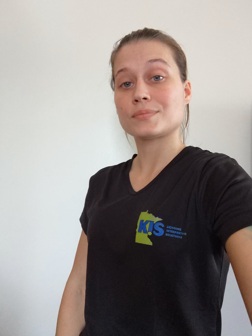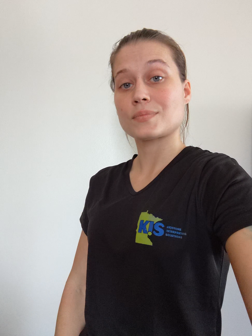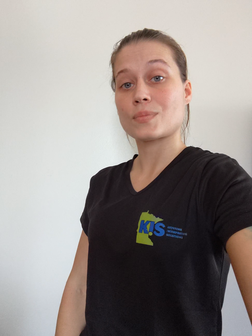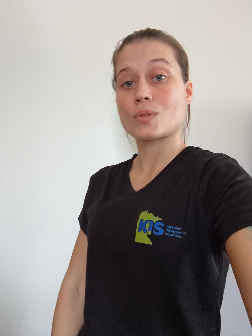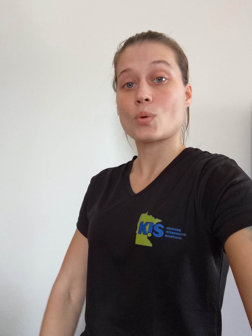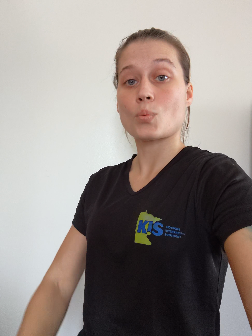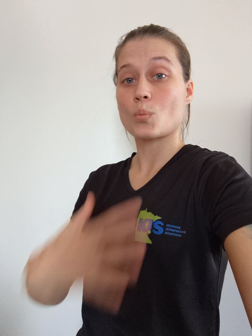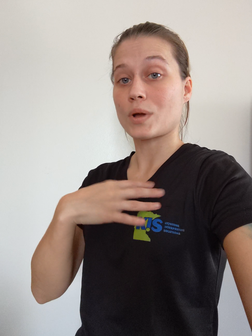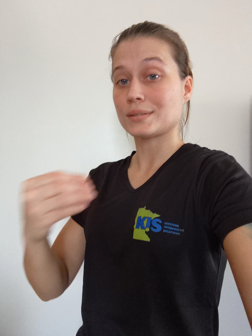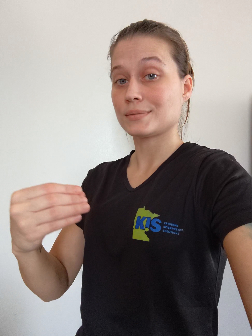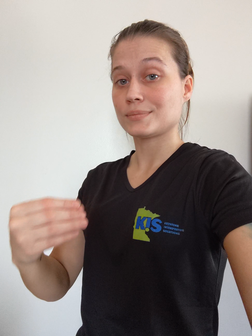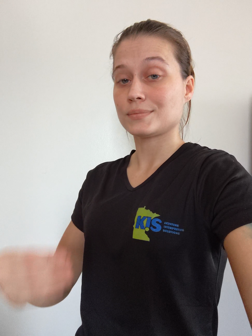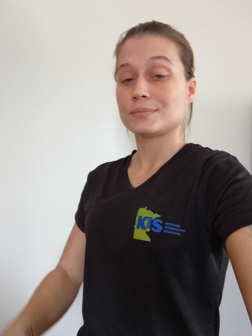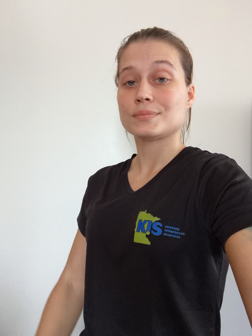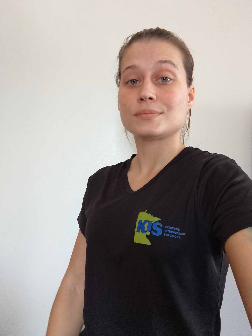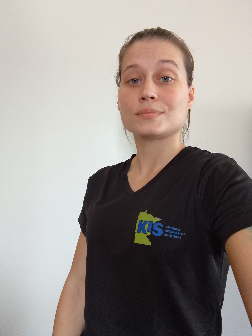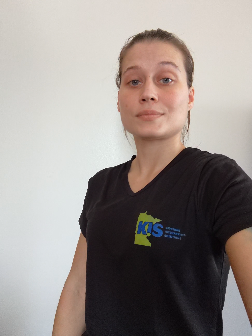white